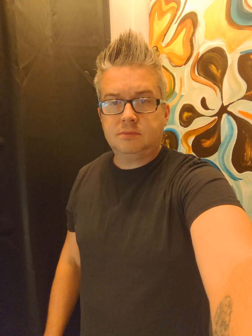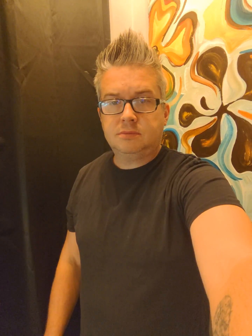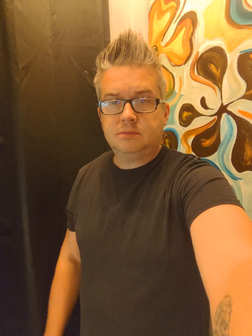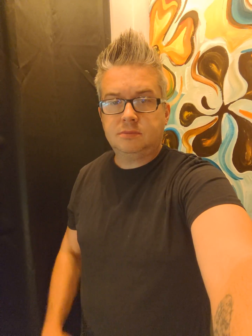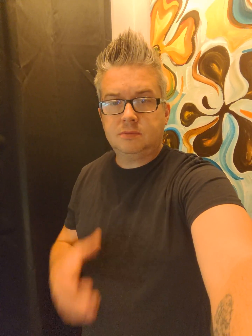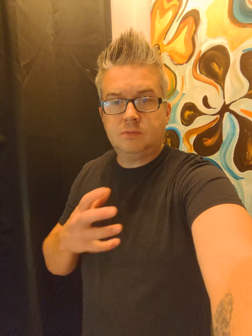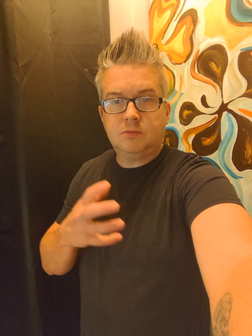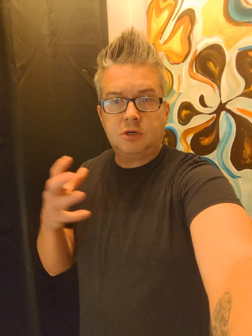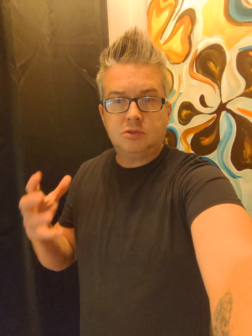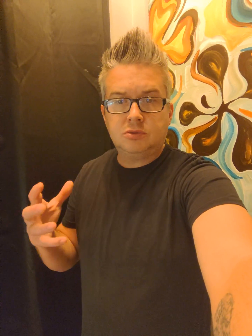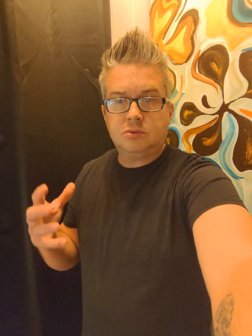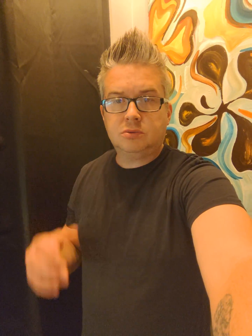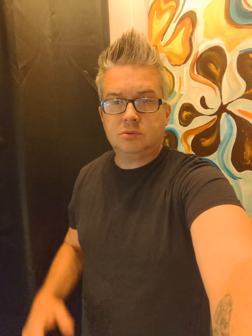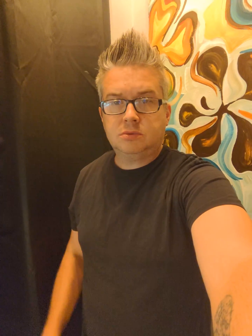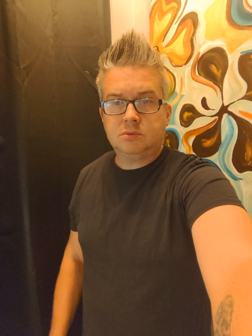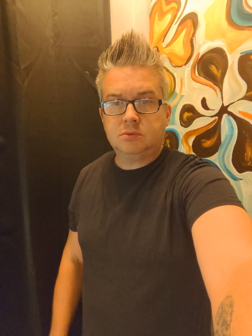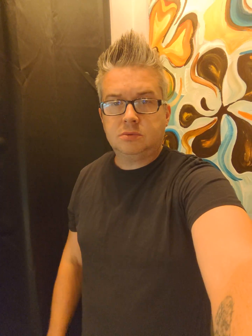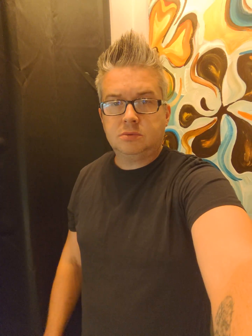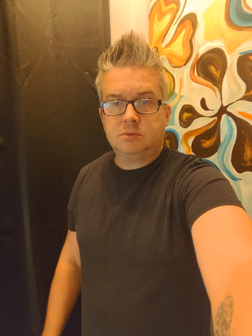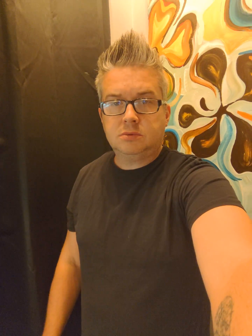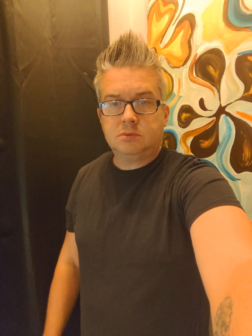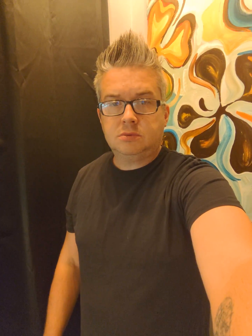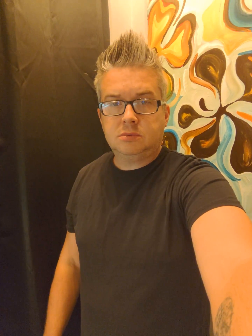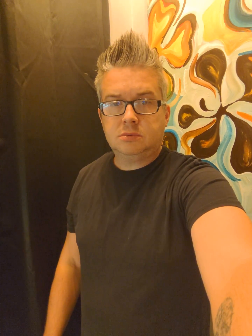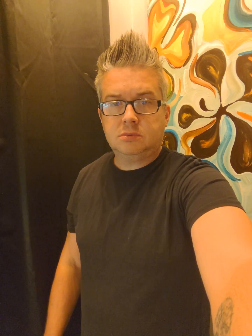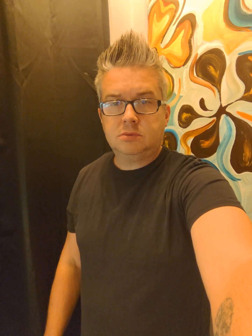much